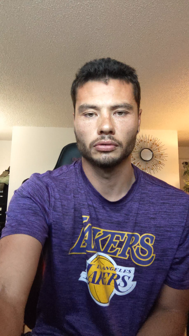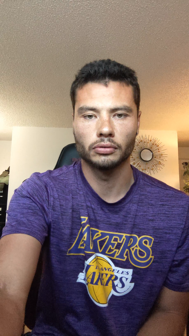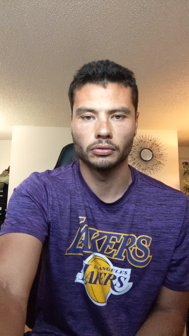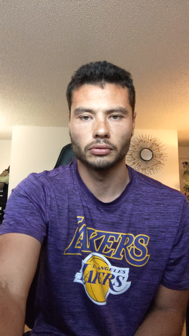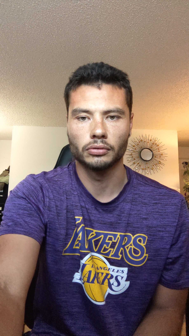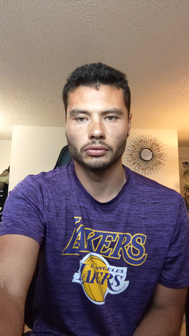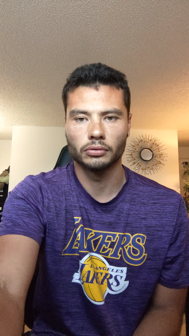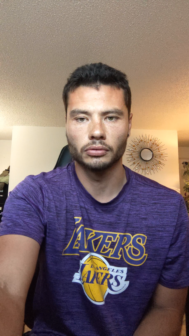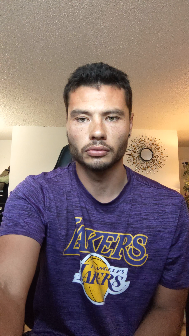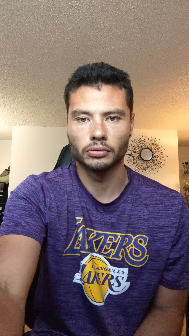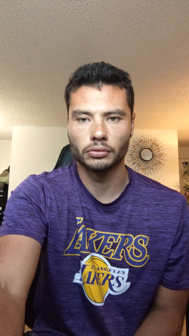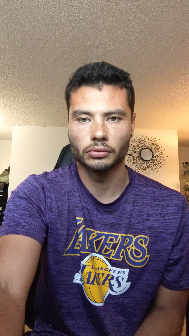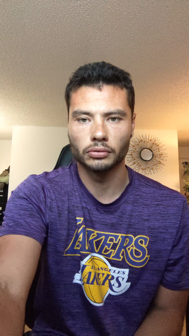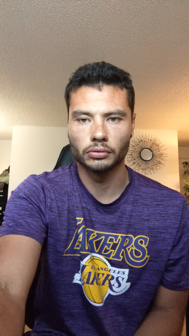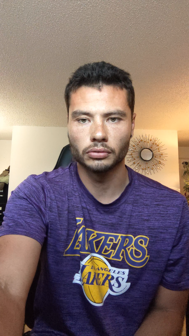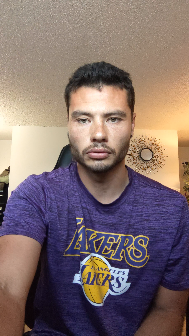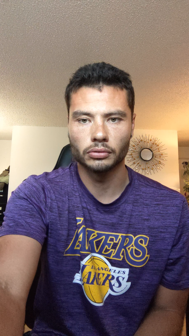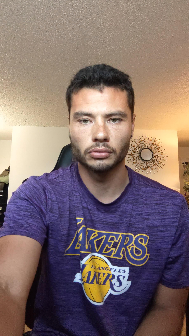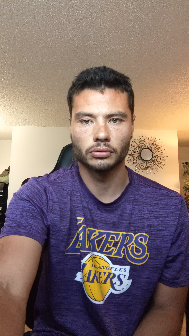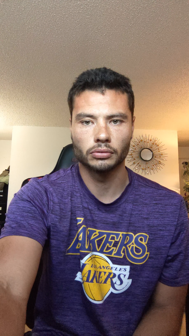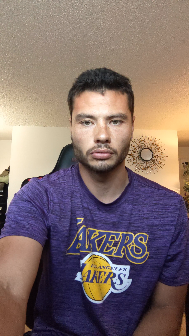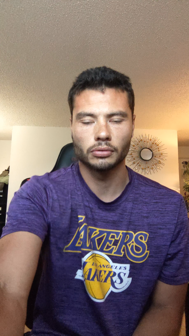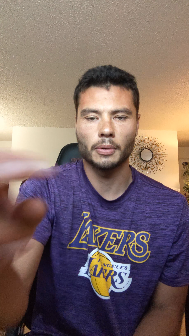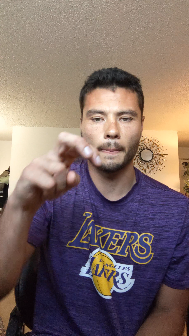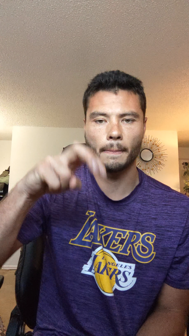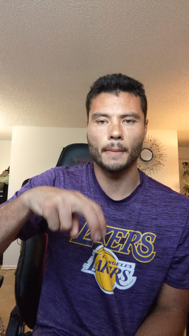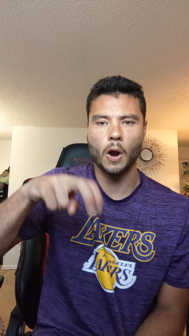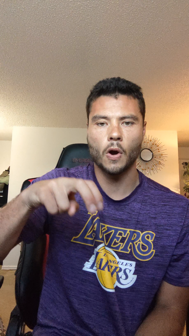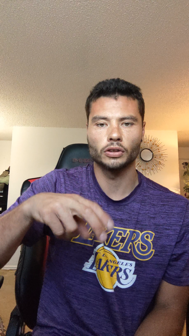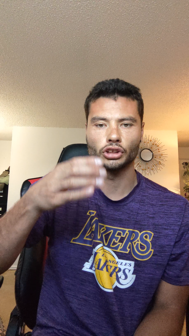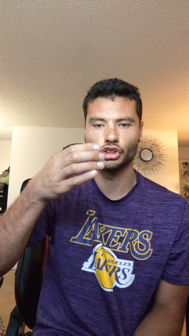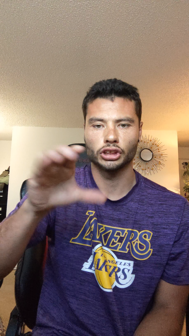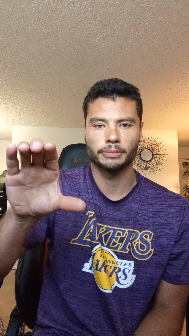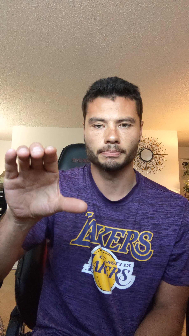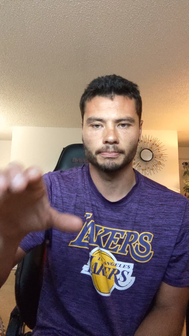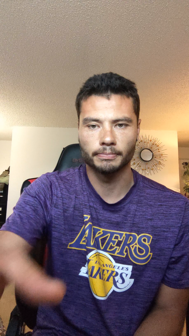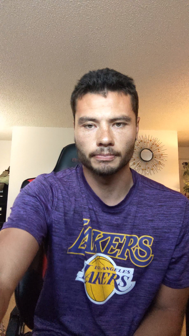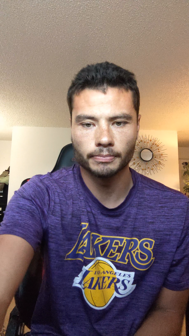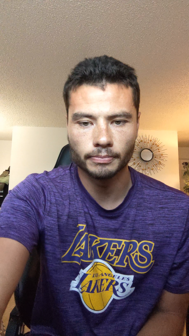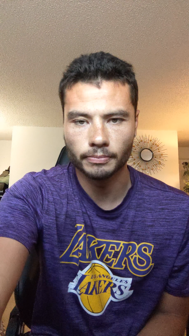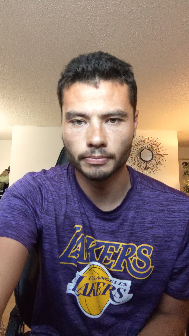potato chip